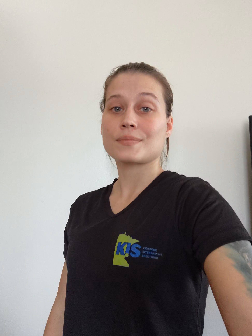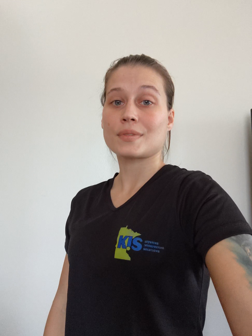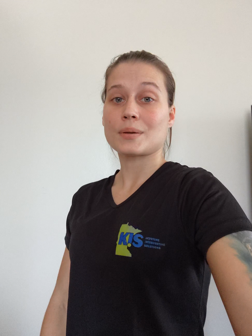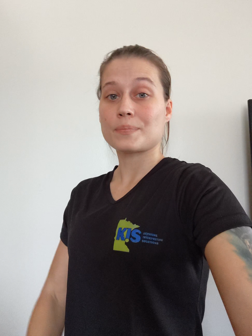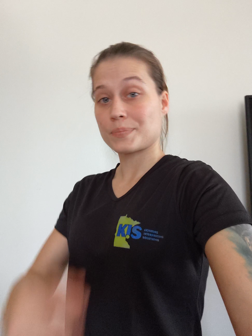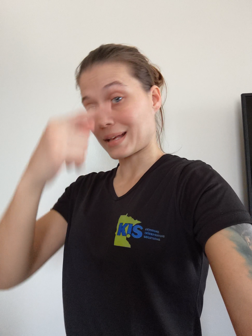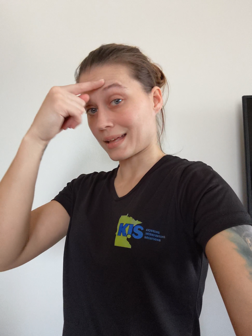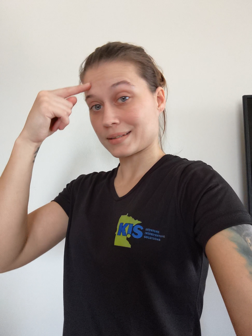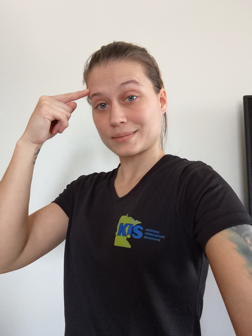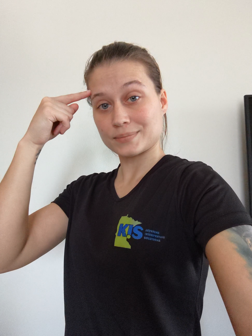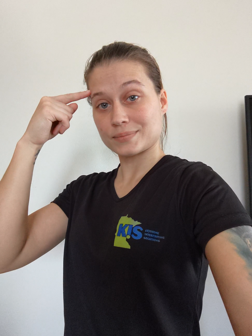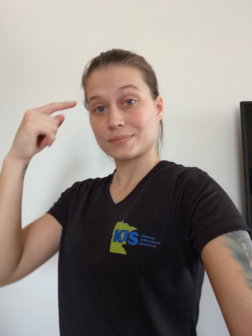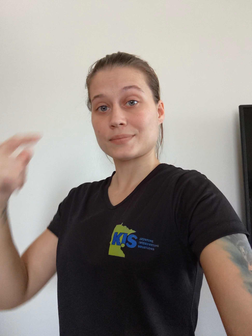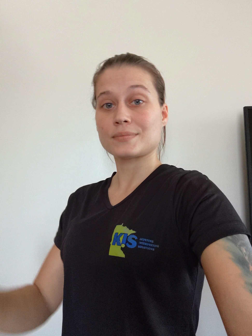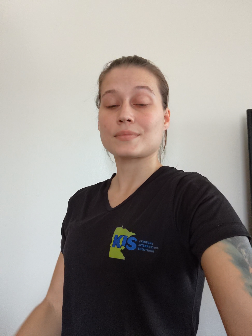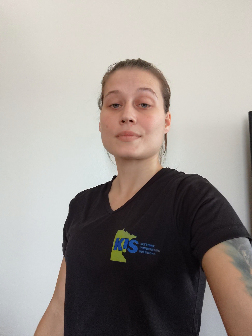black